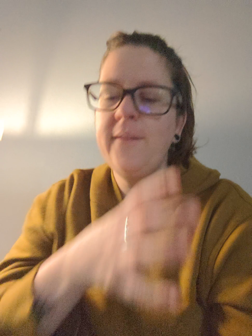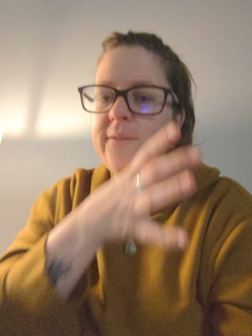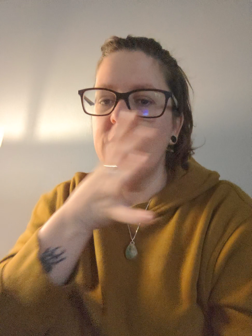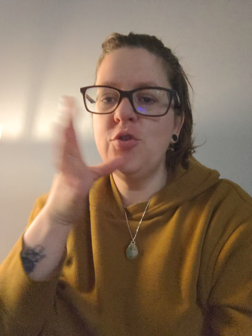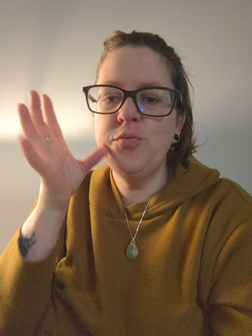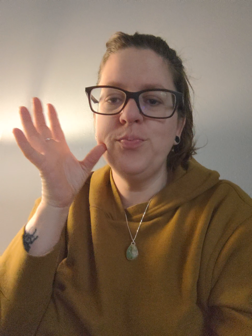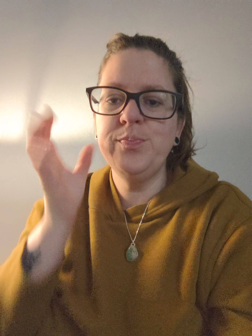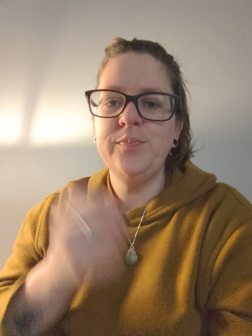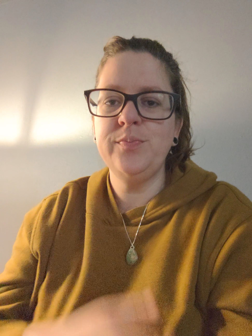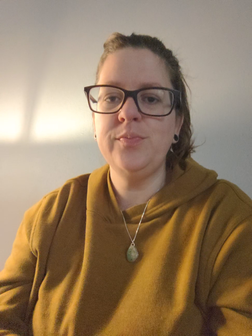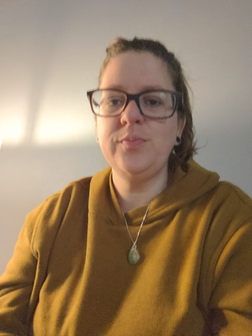farm